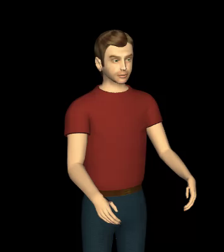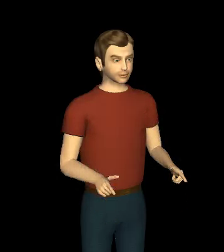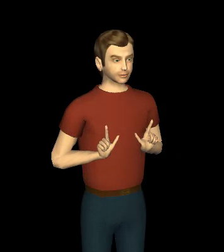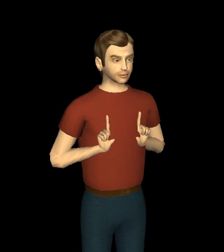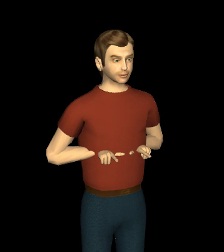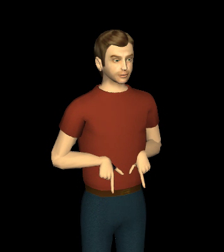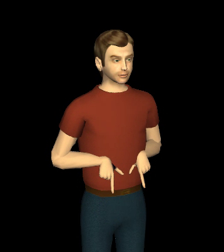مدرسة